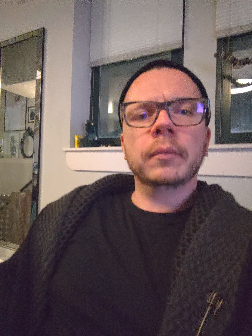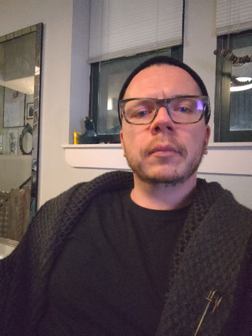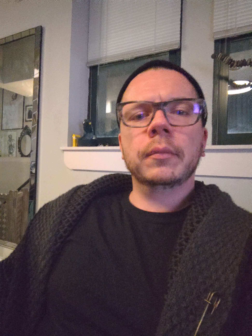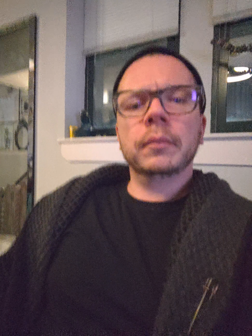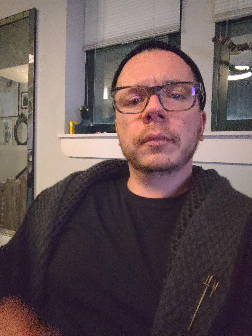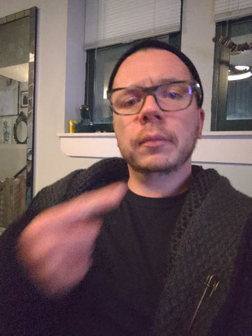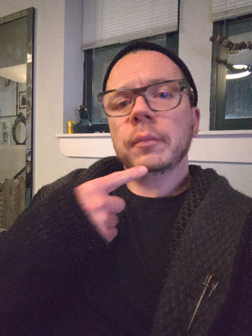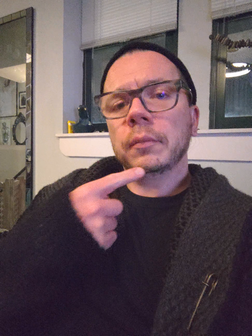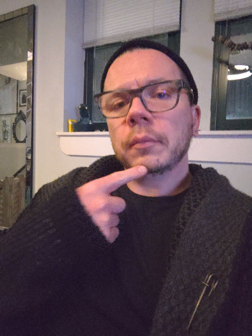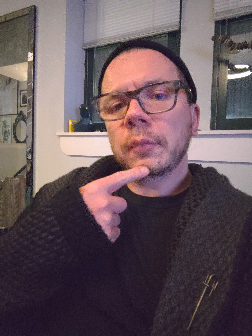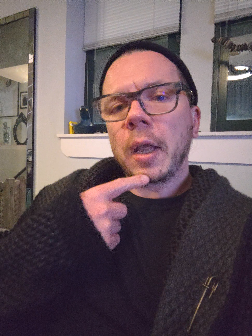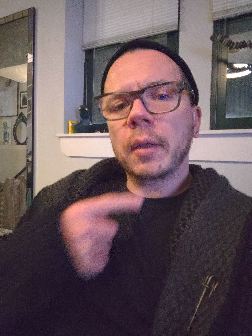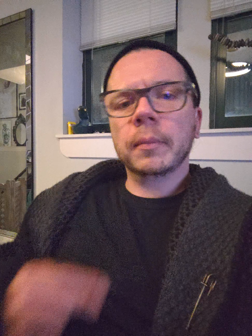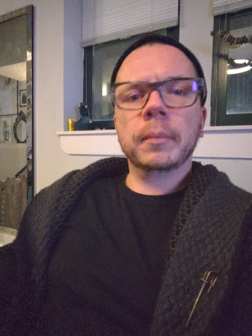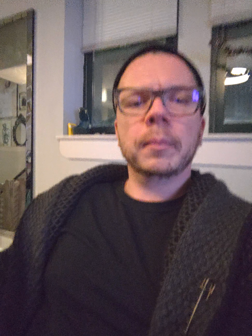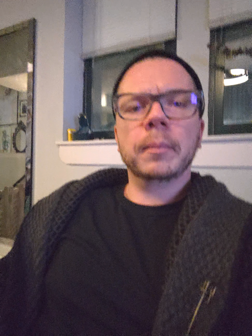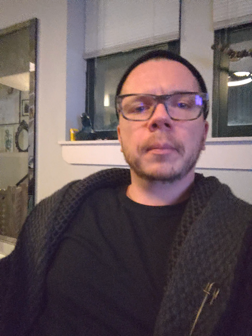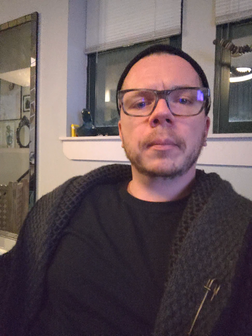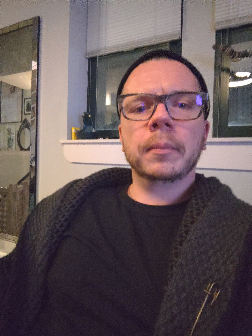say